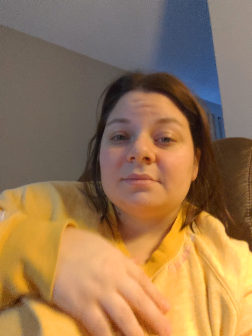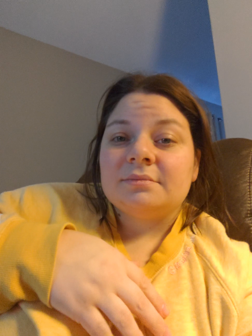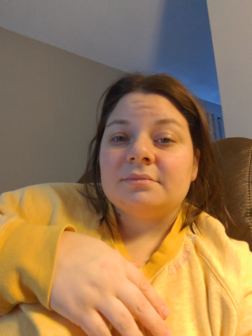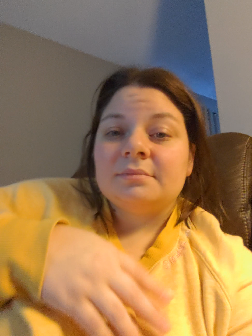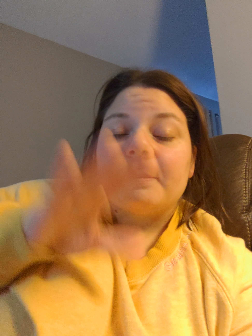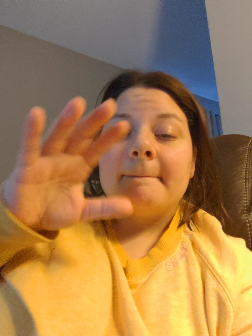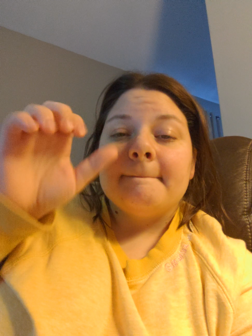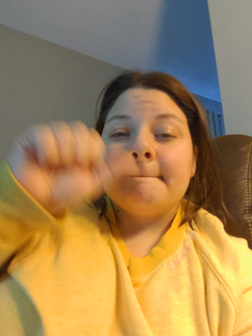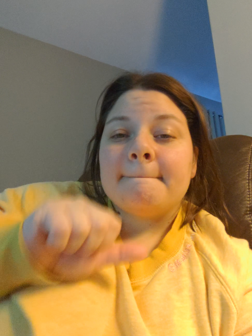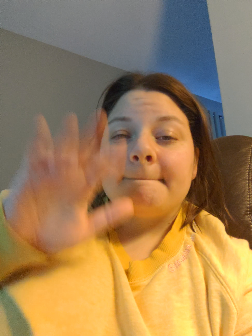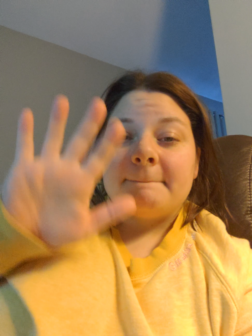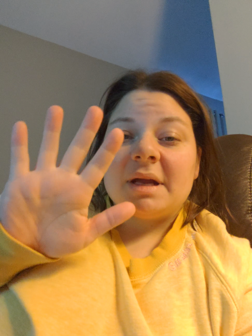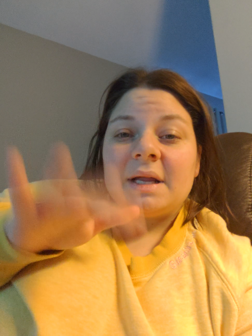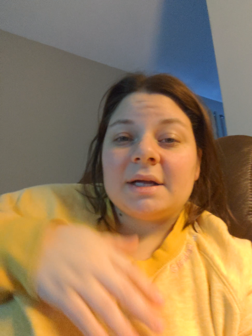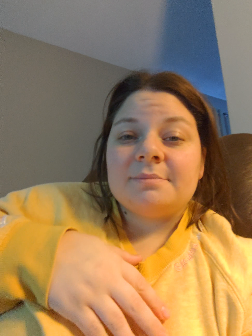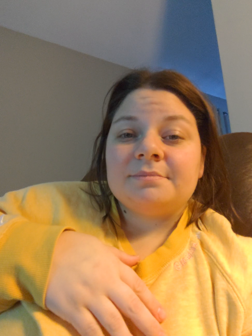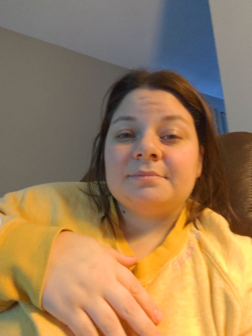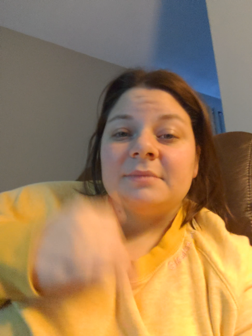mitten